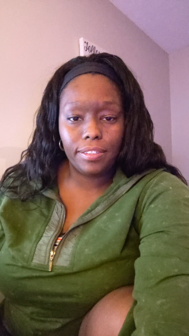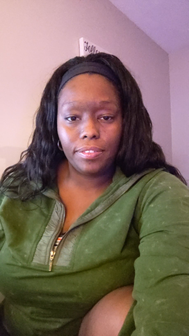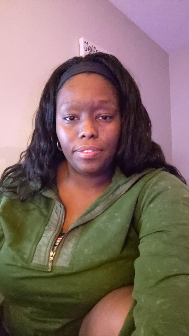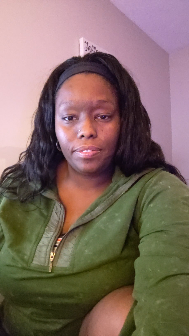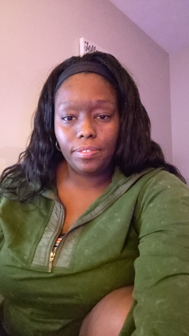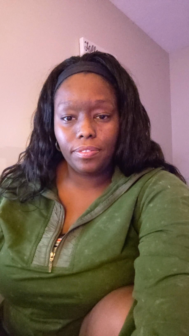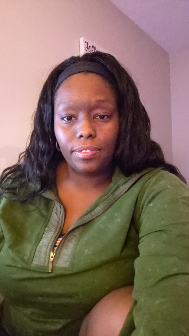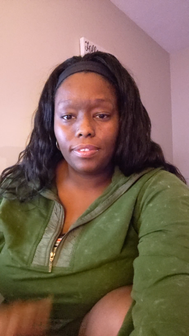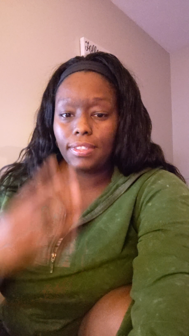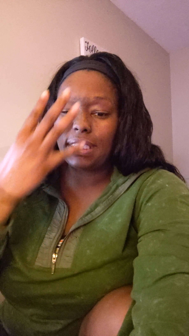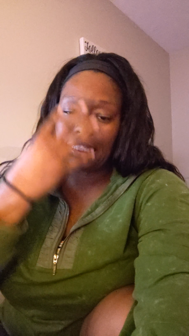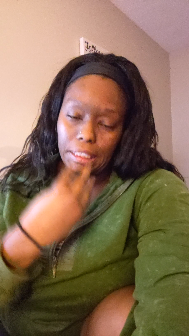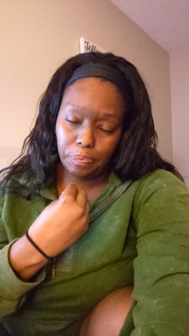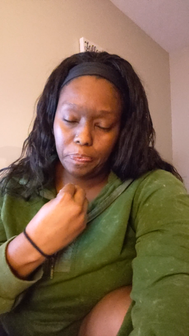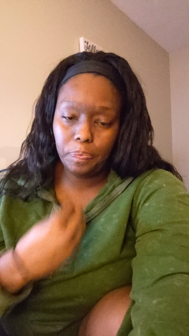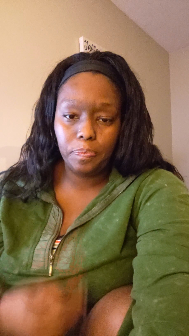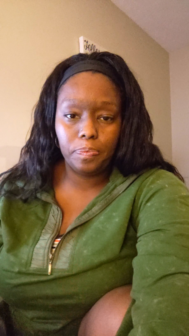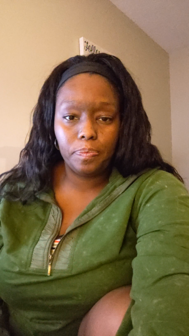asleep